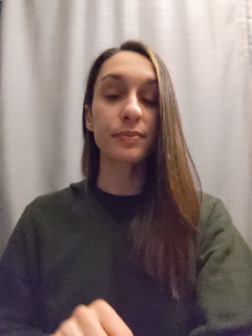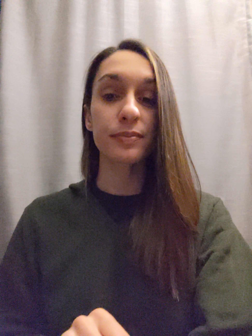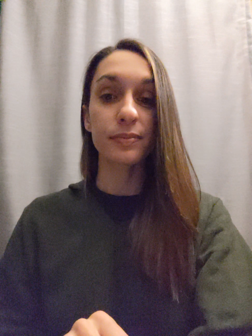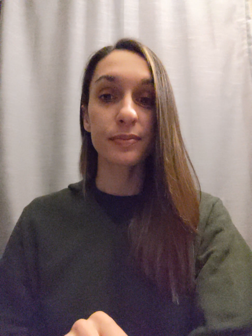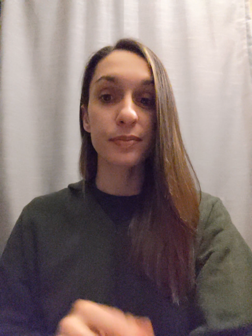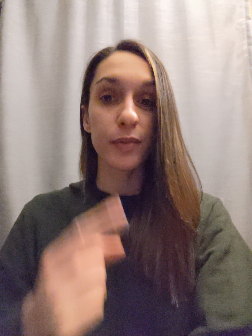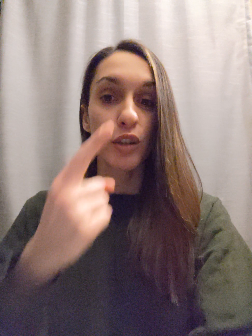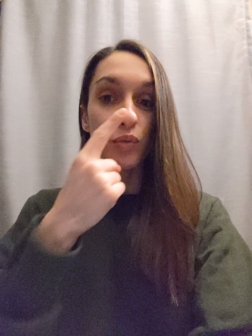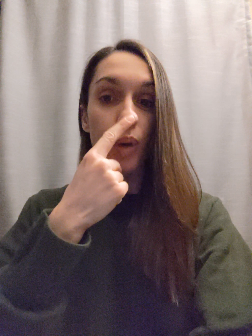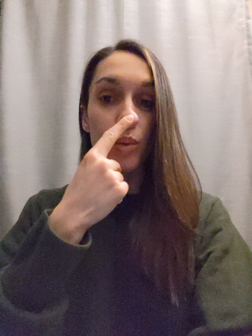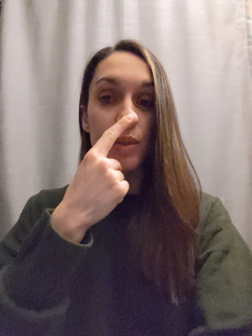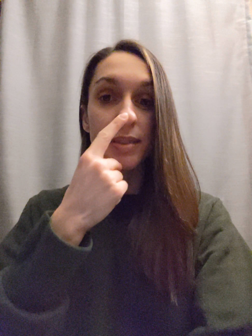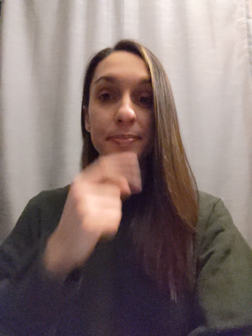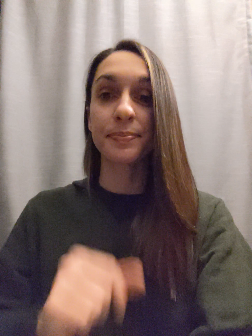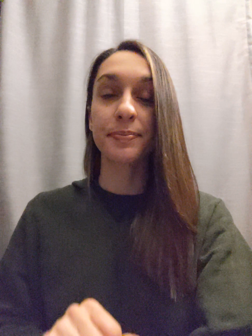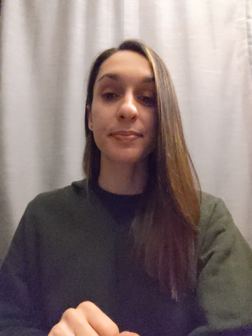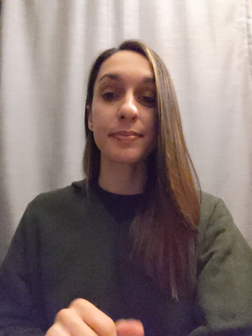nose